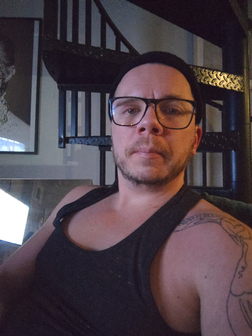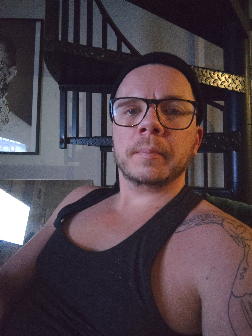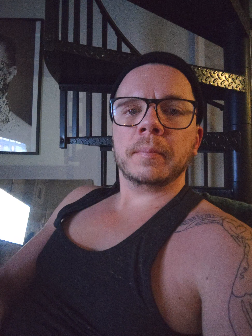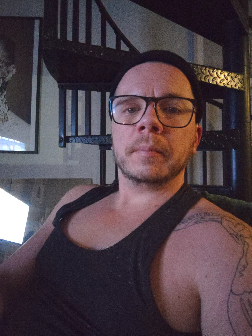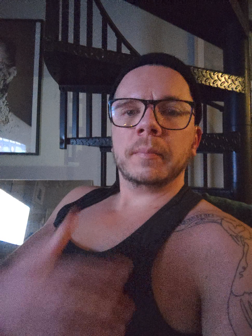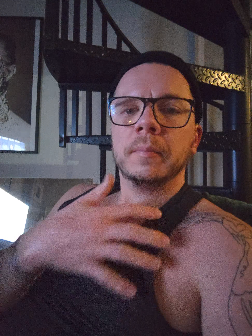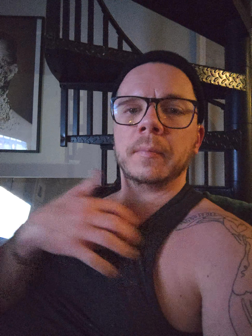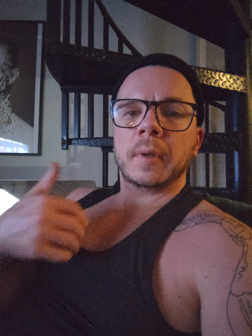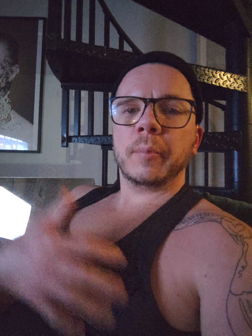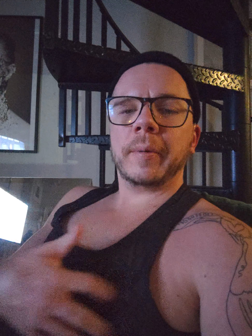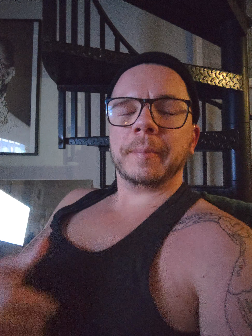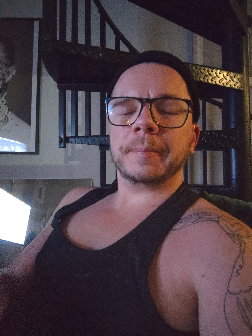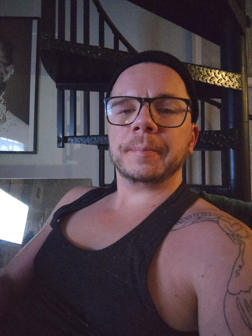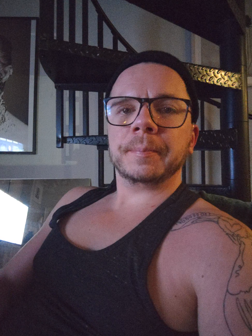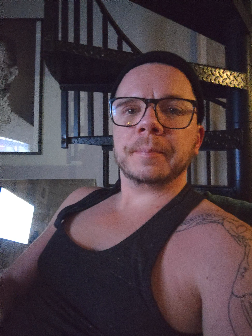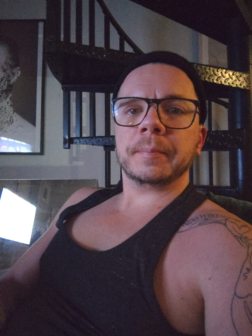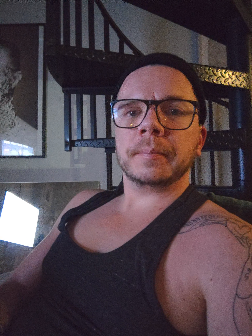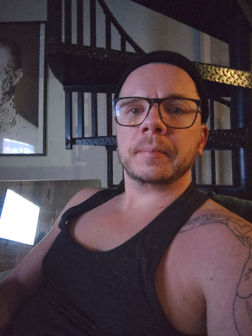zebra